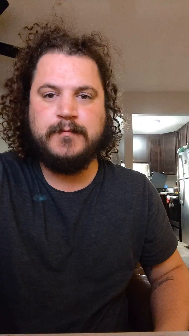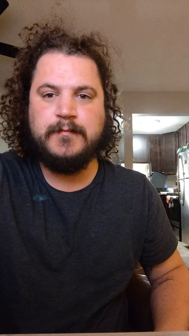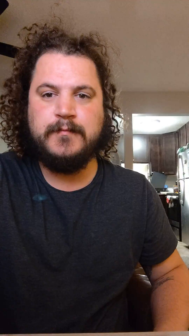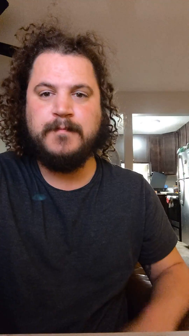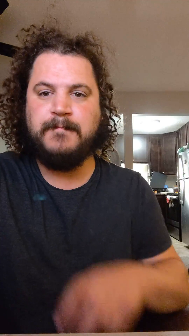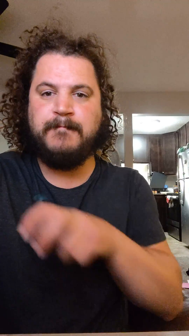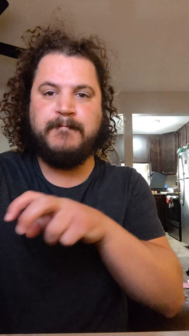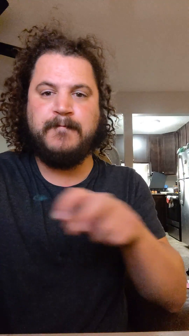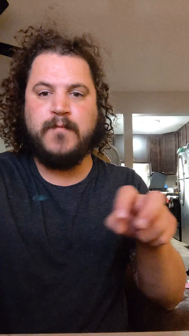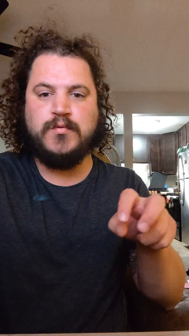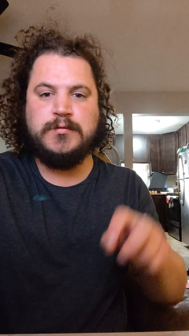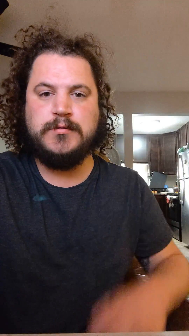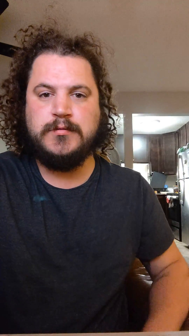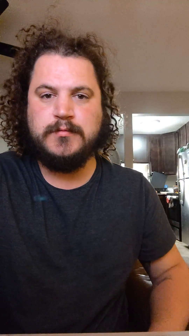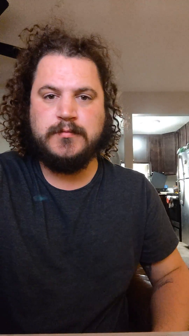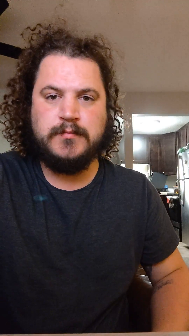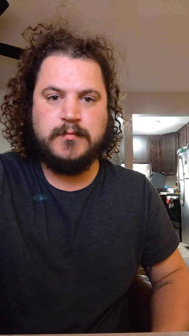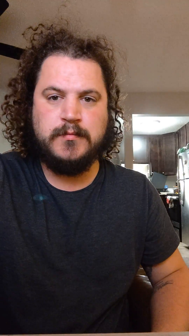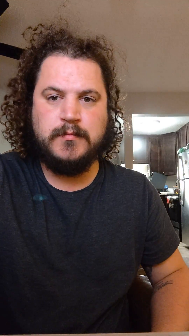porch